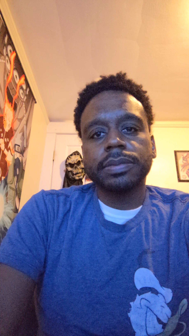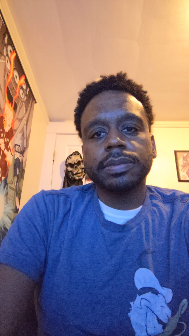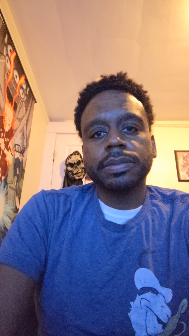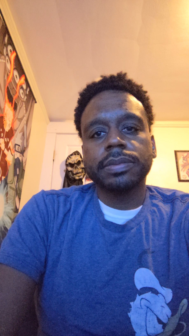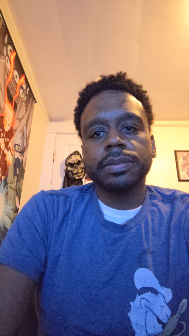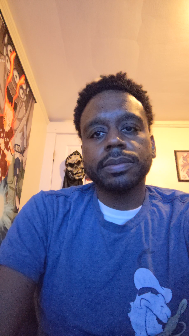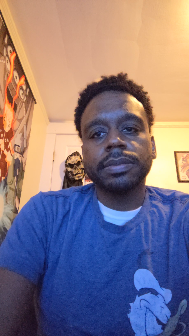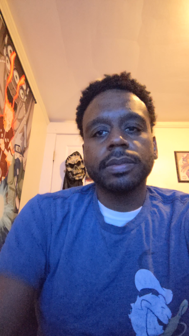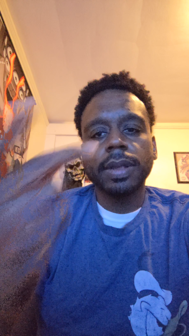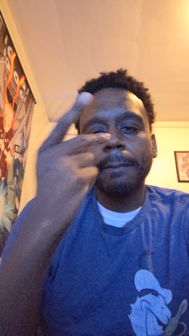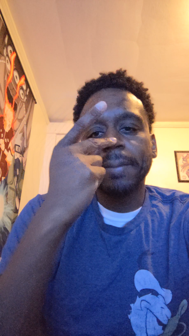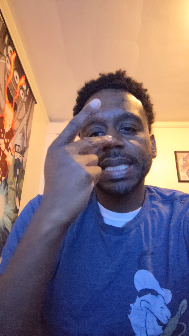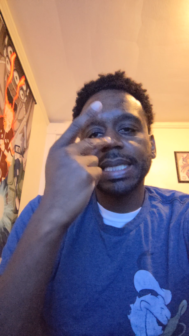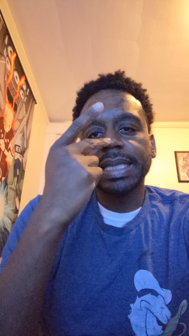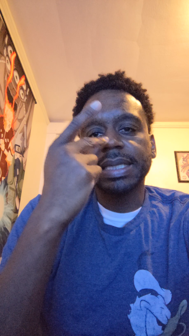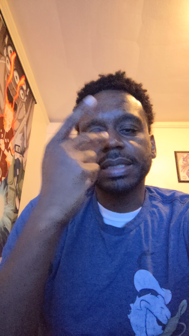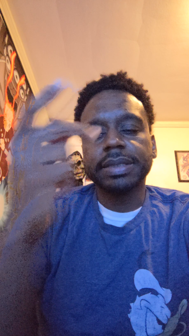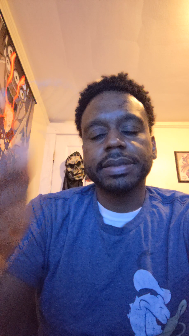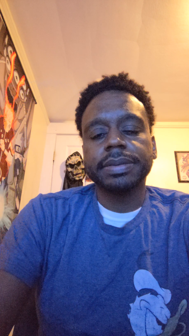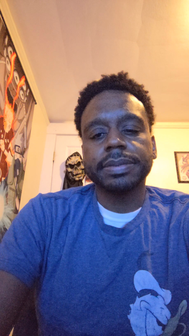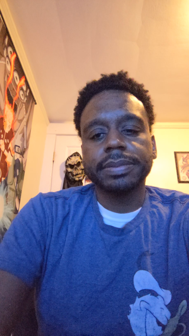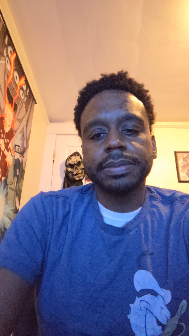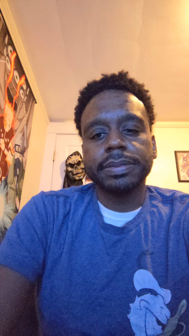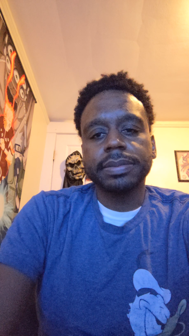penis